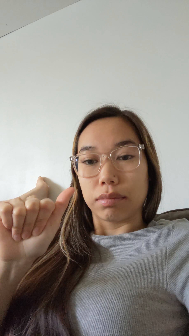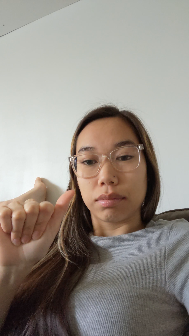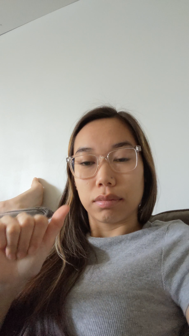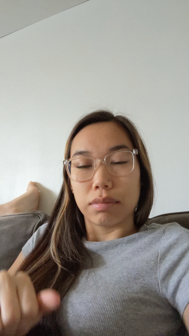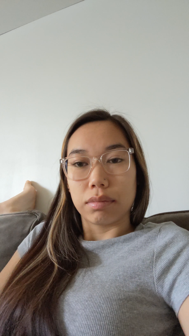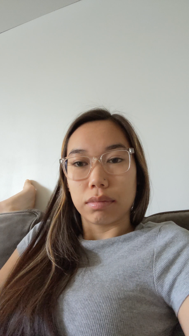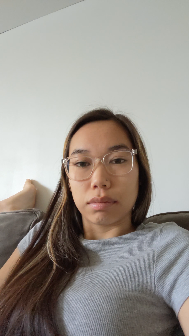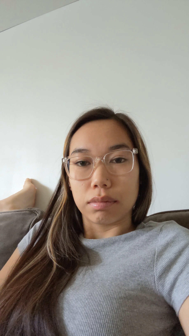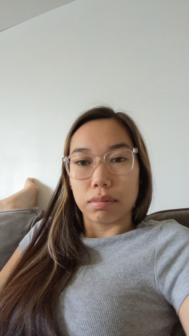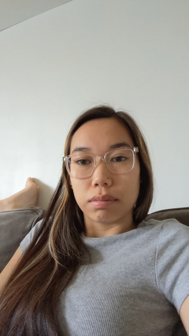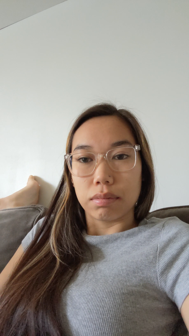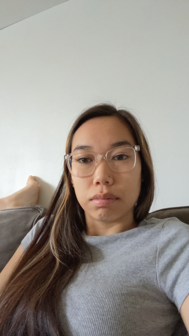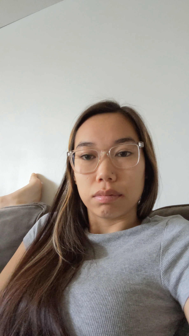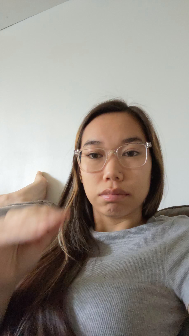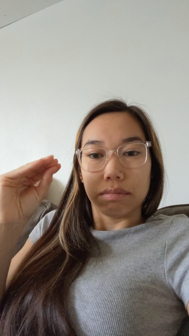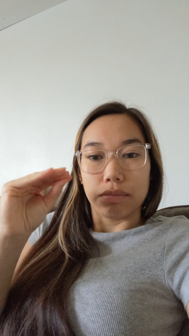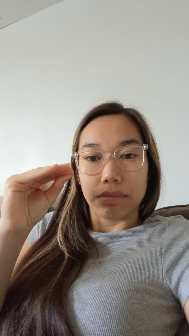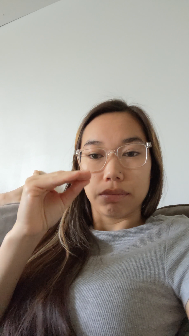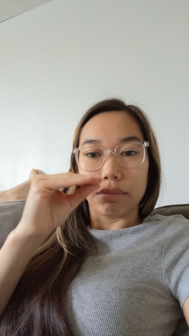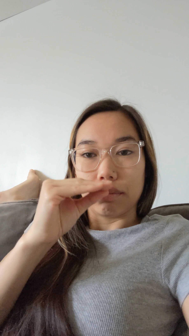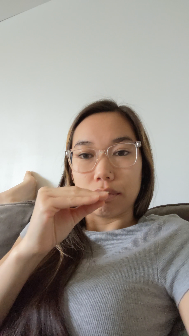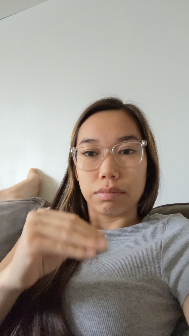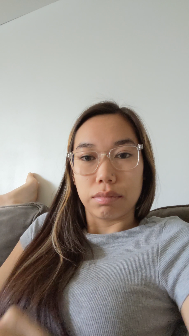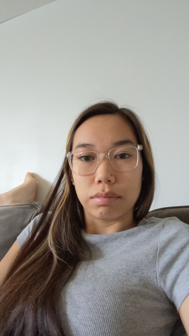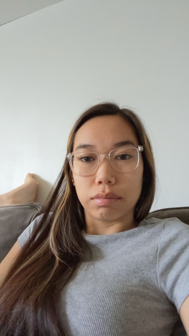dinosaur